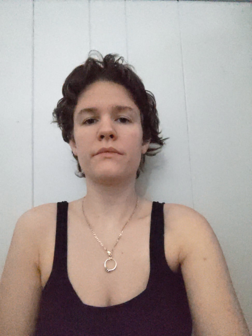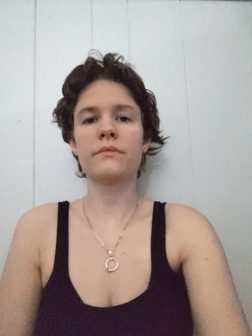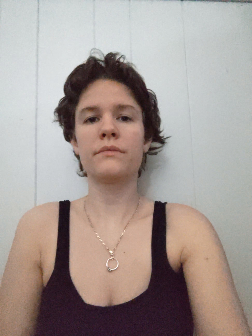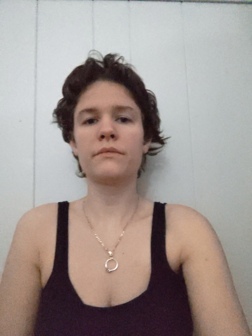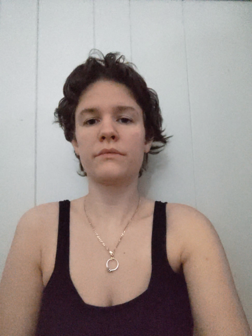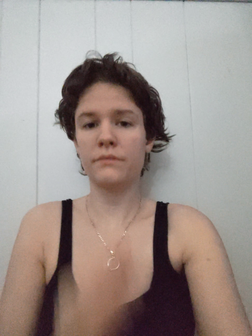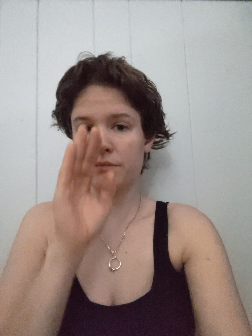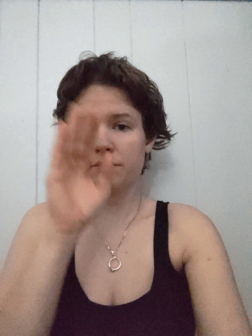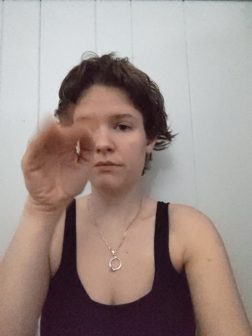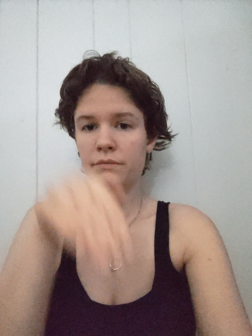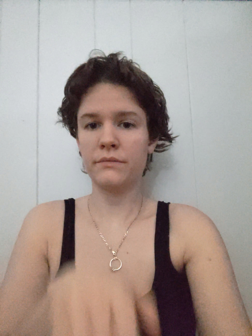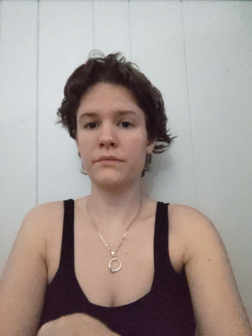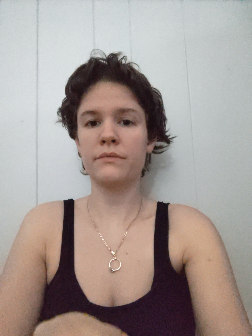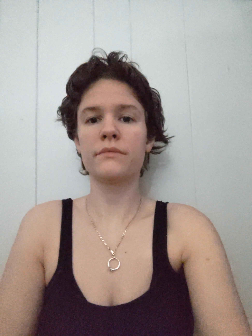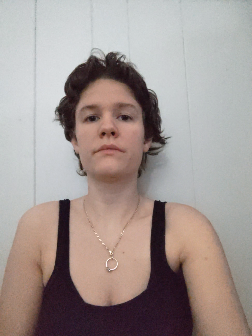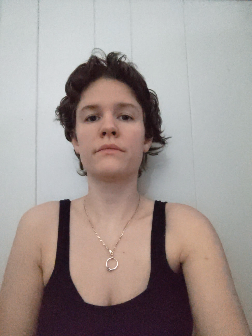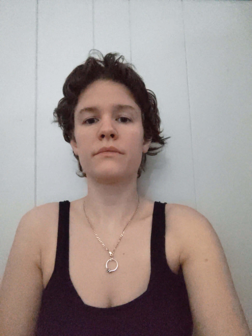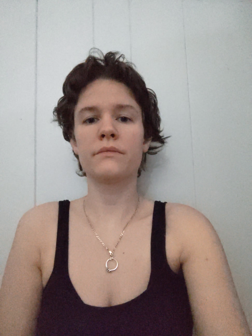elephant